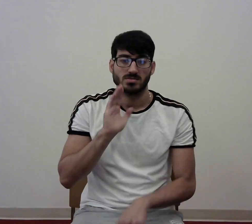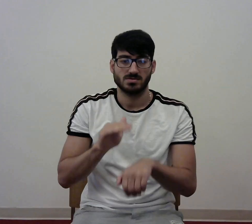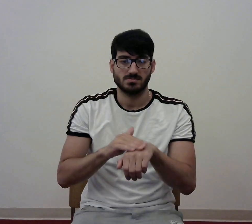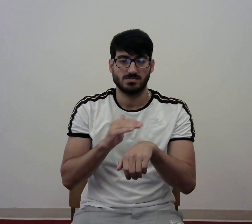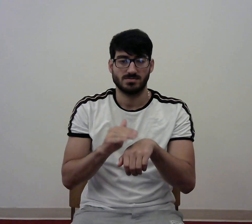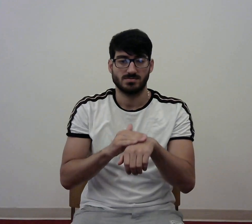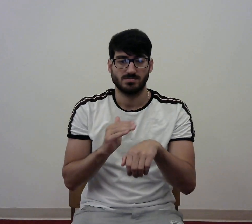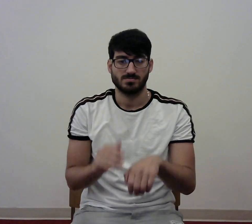xeyir